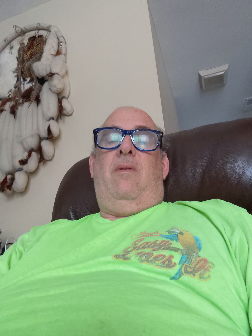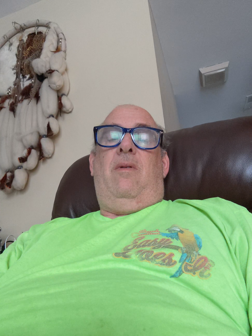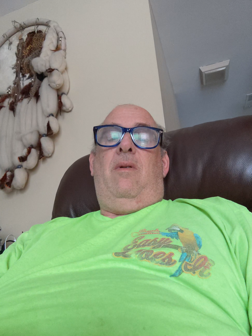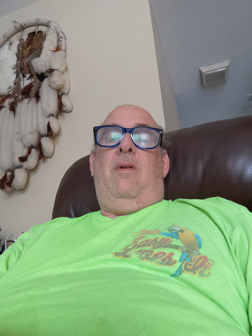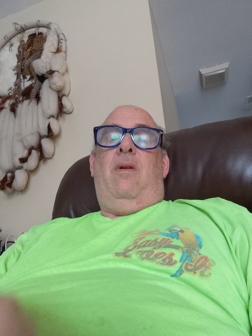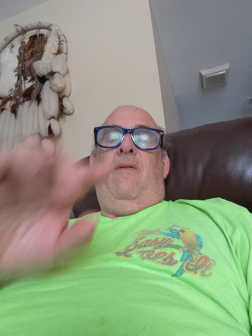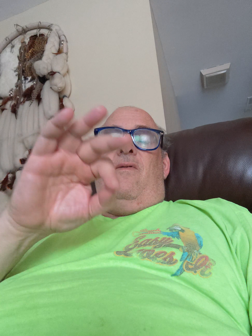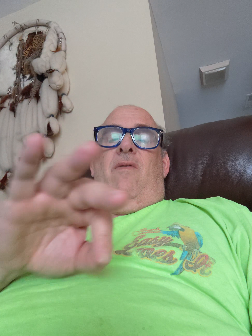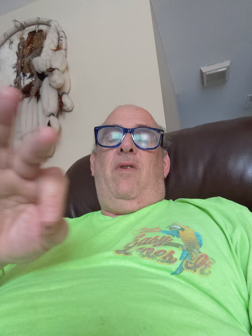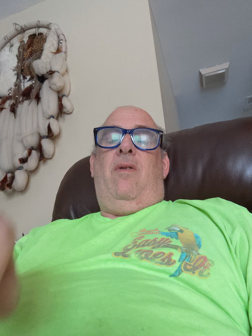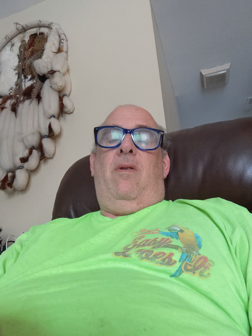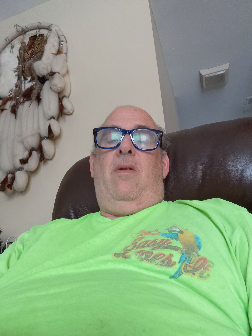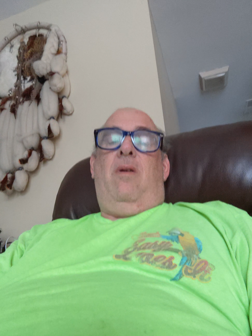french fries